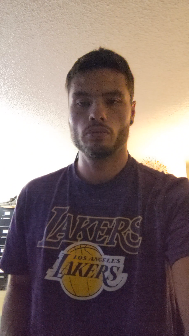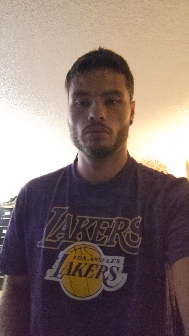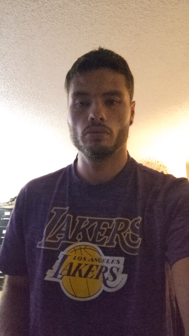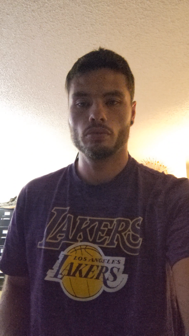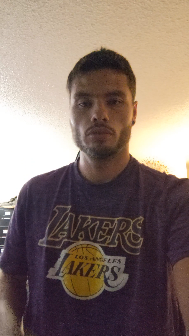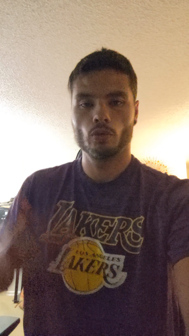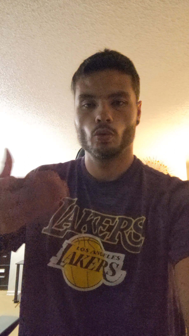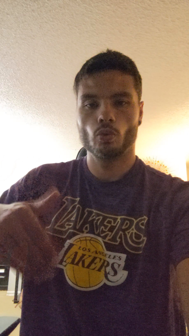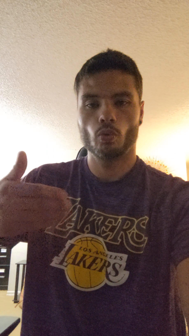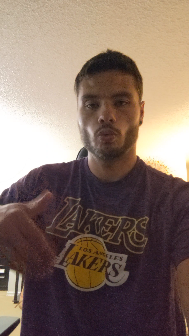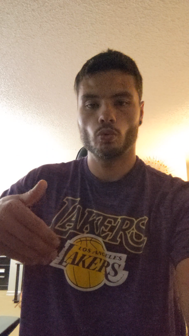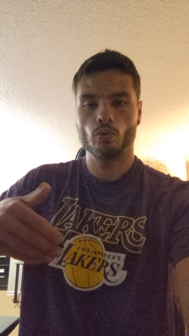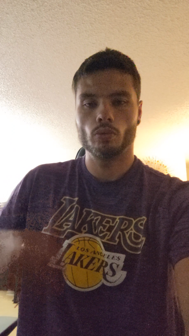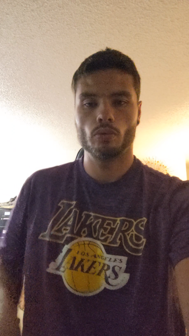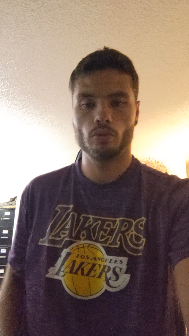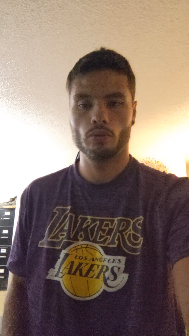shorts